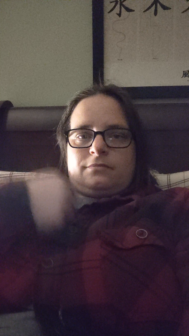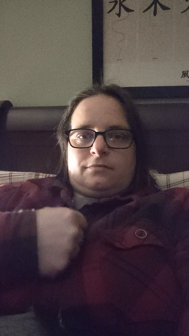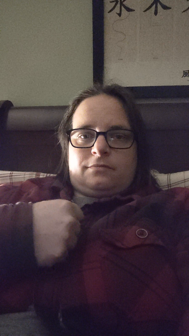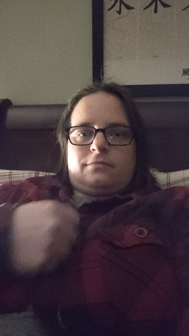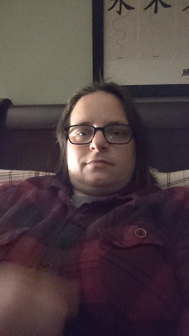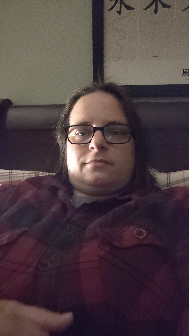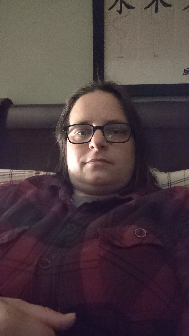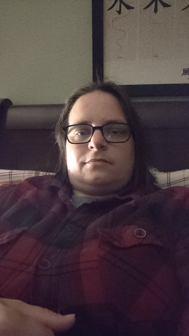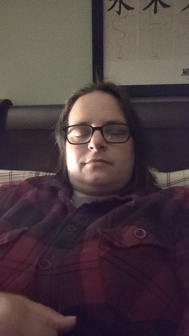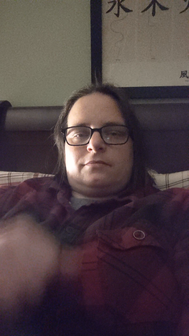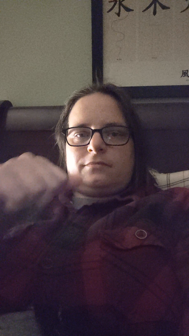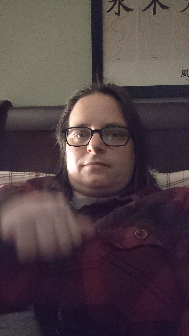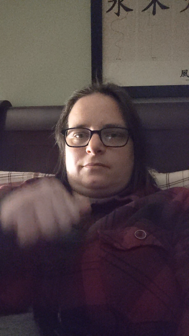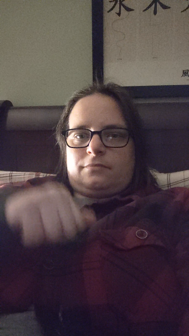rock